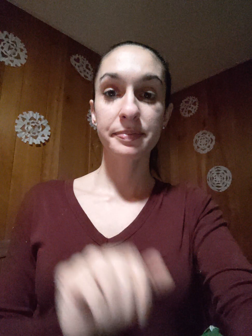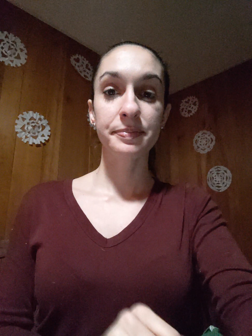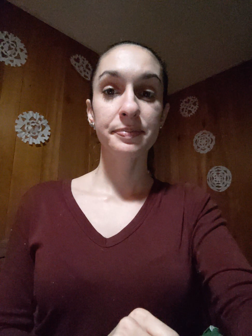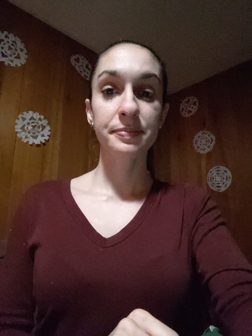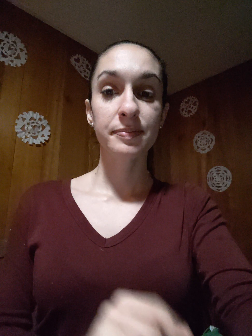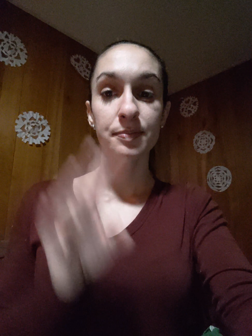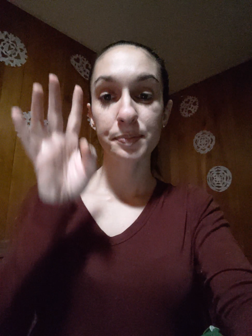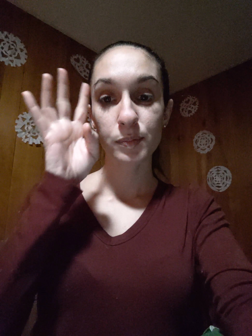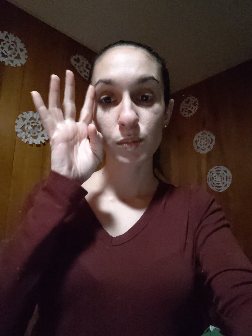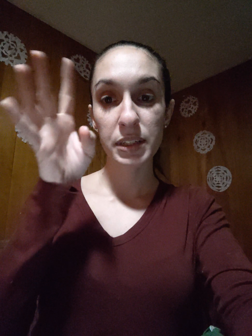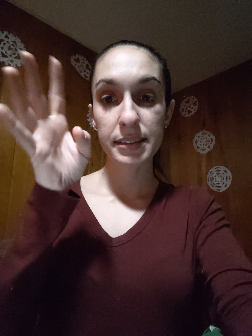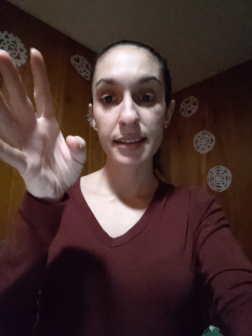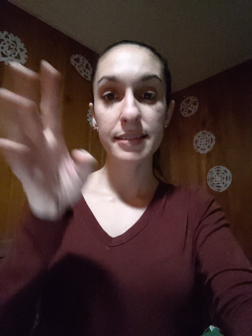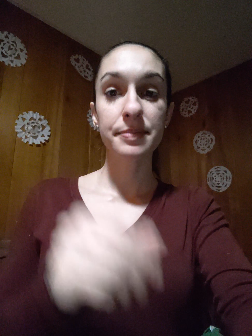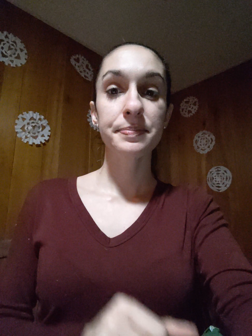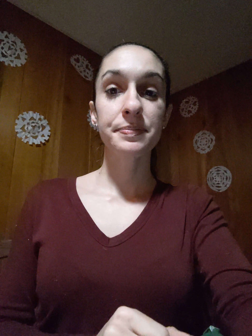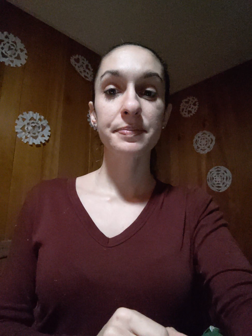pretend